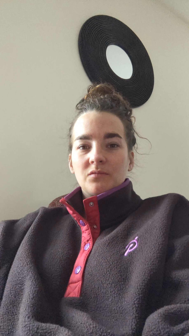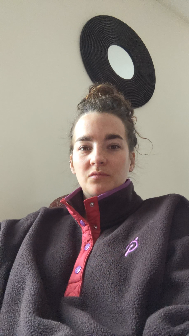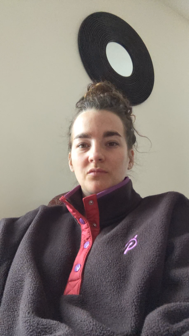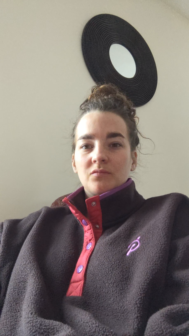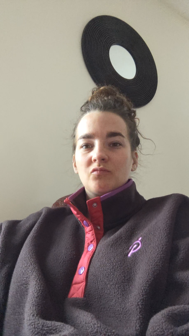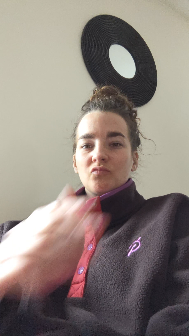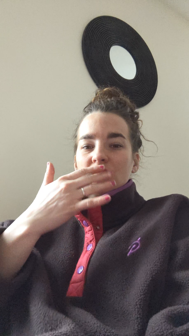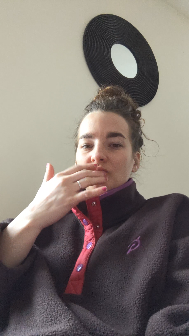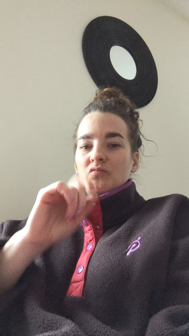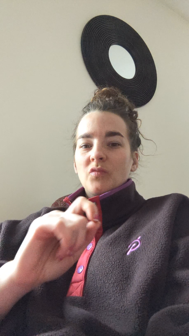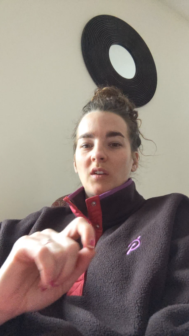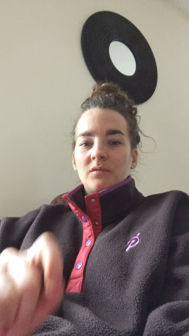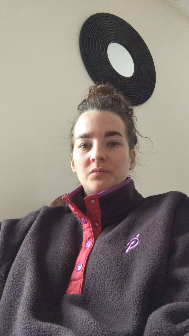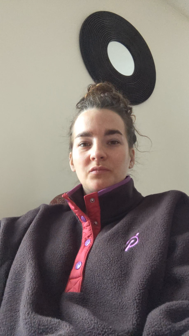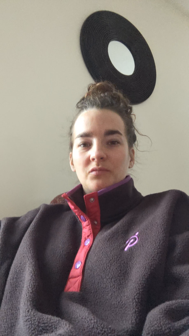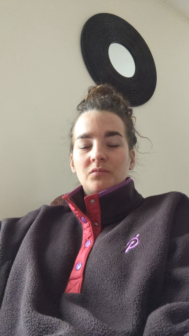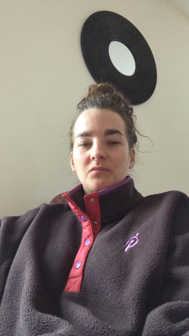crayon